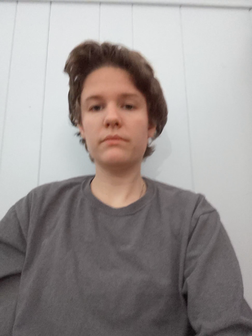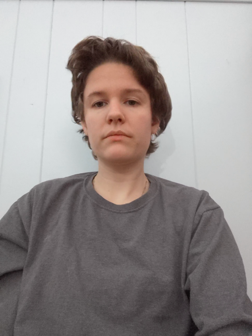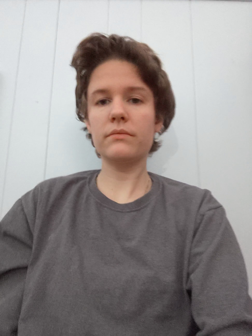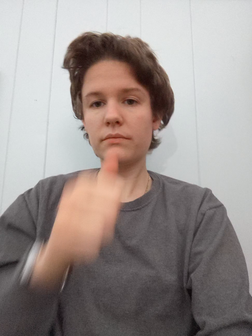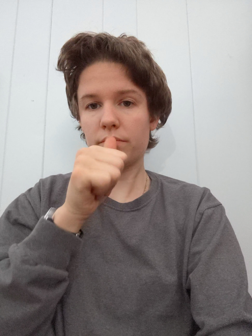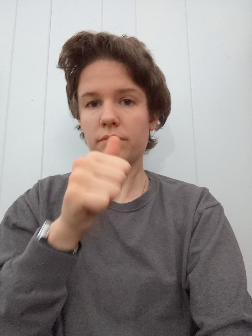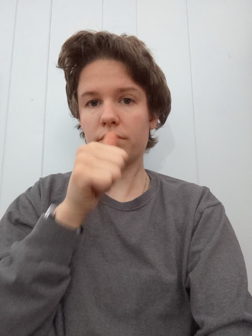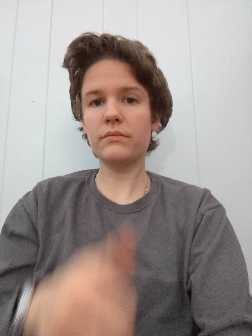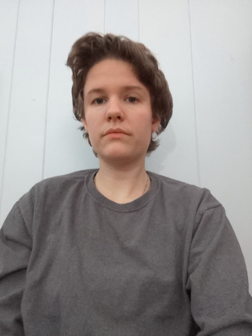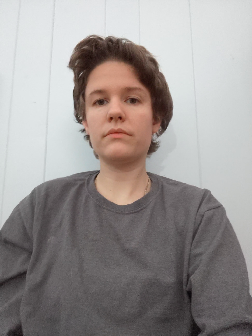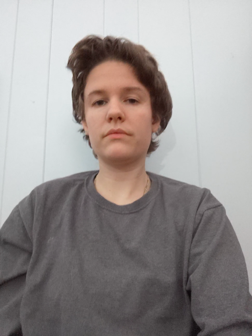nuts